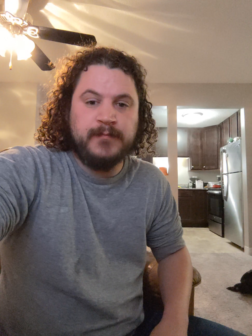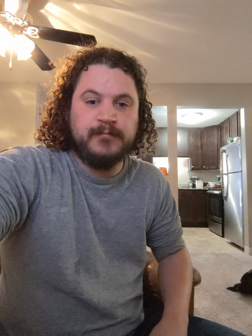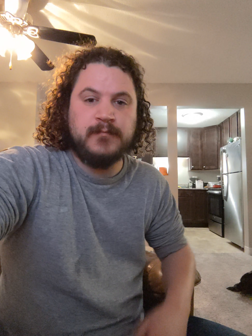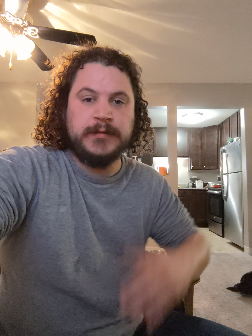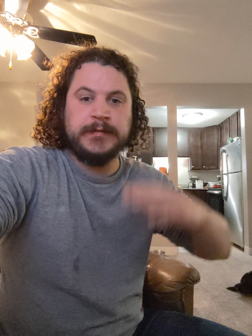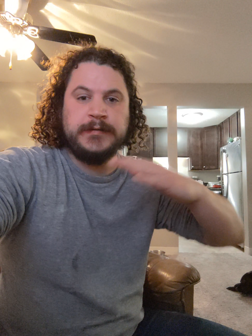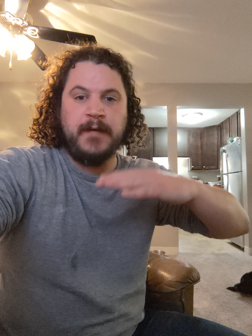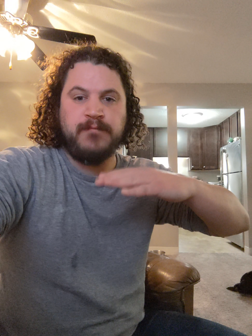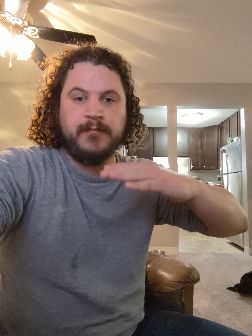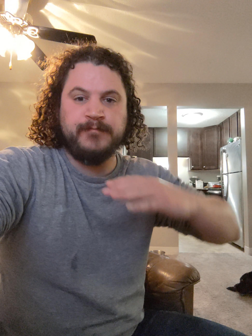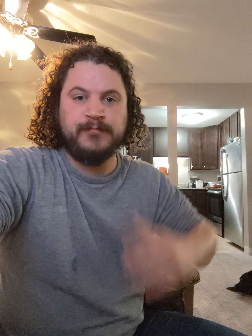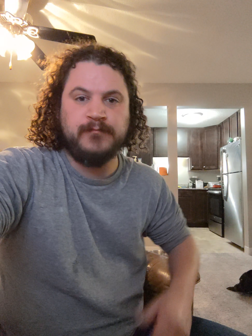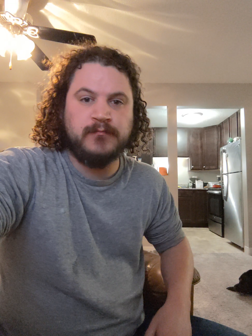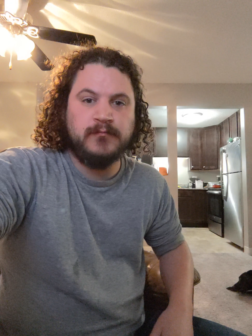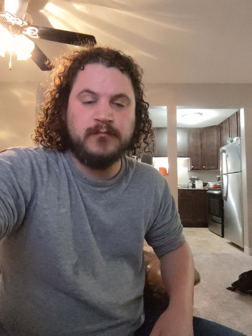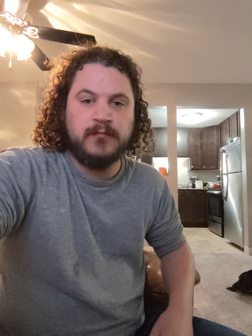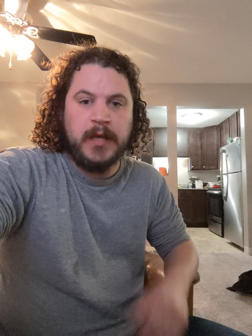table